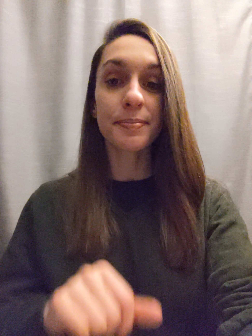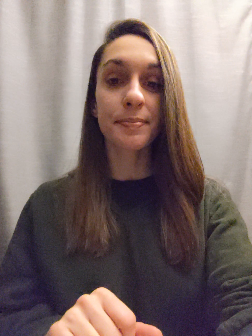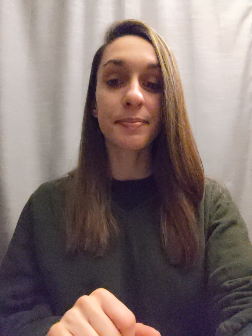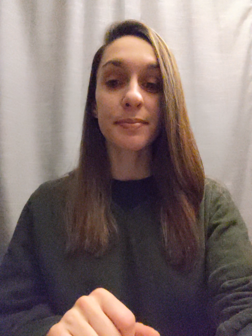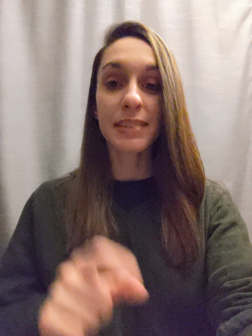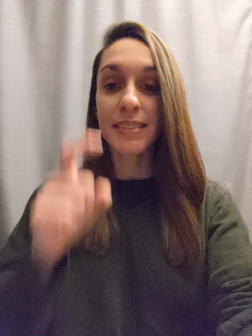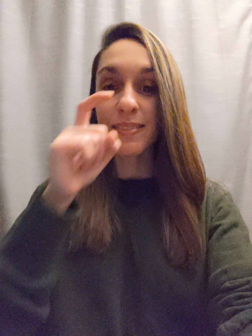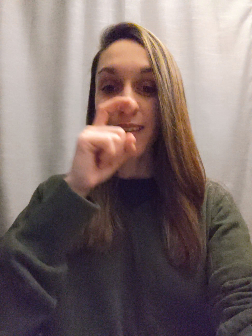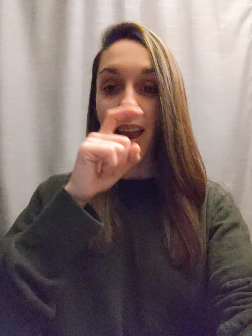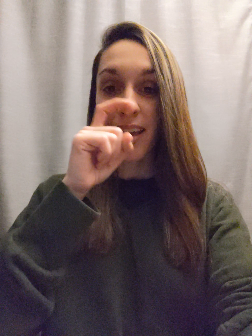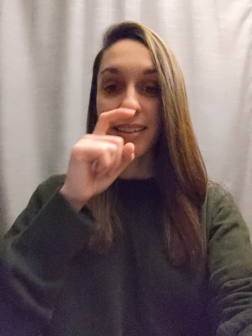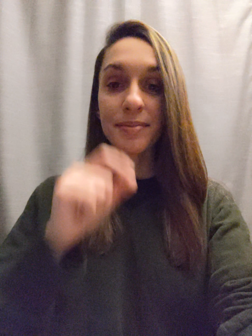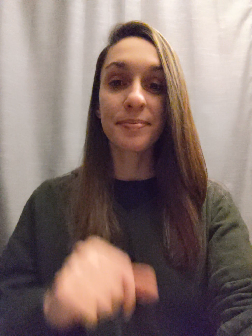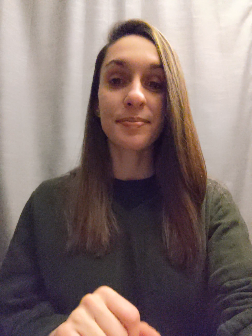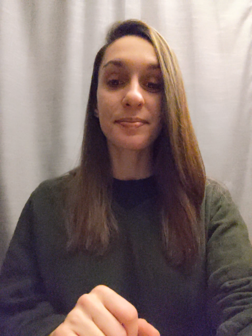doll